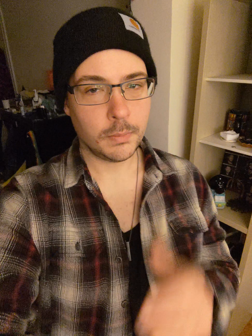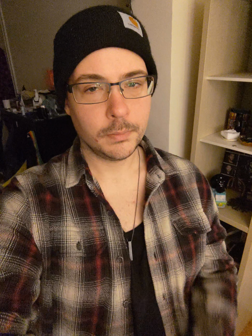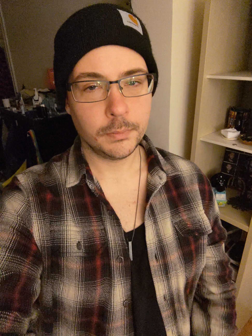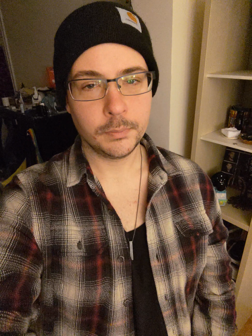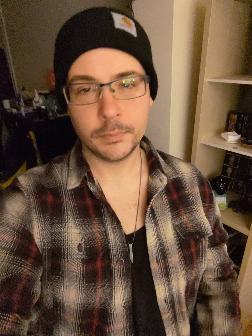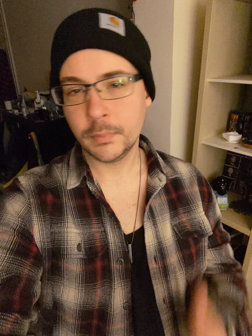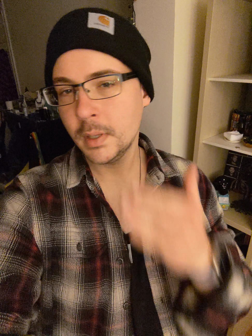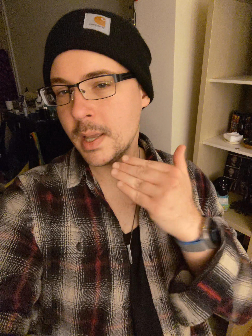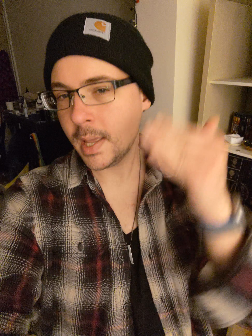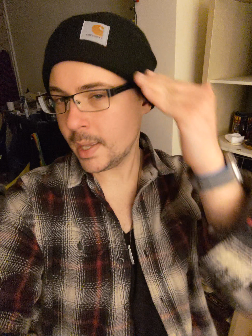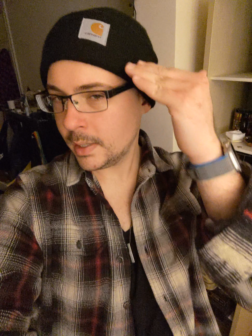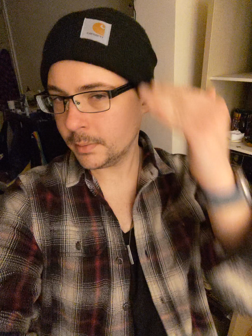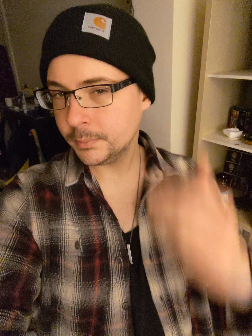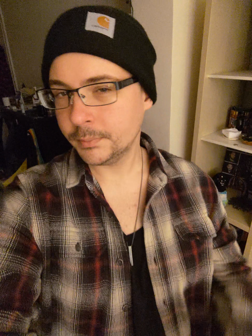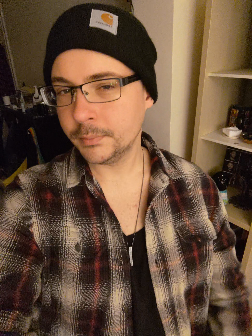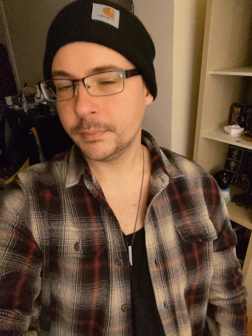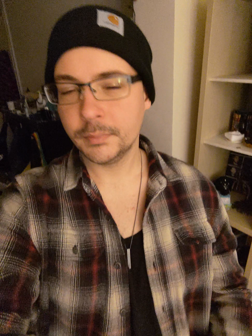head